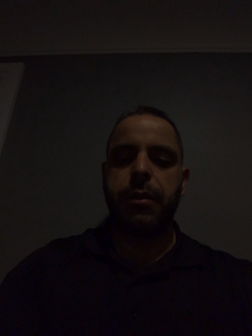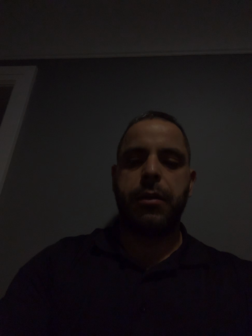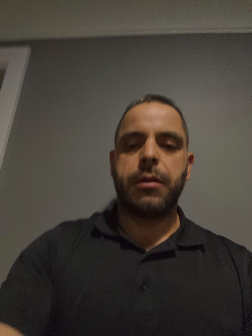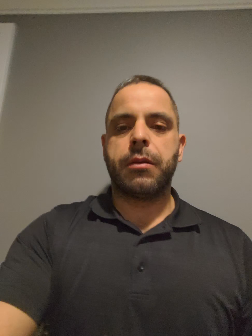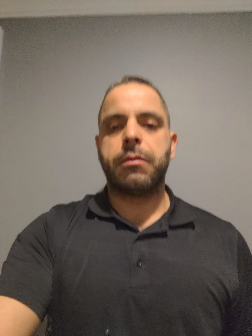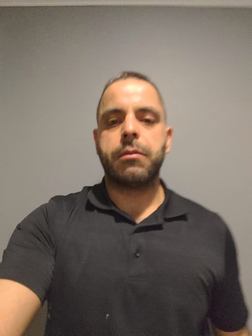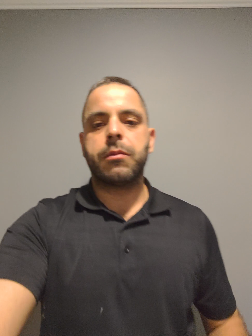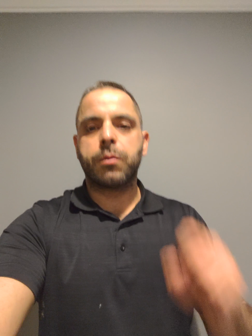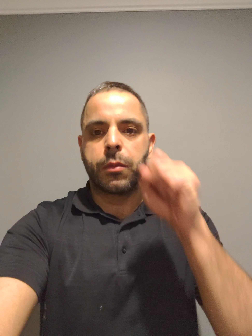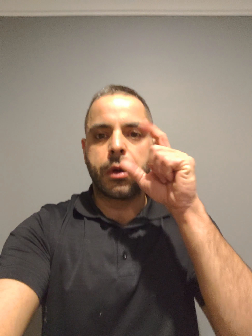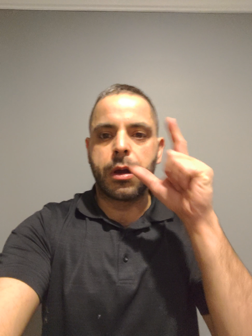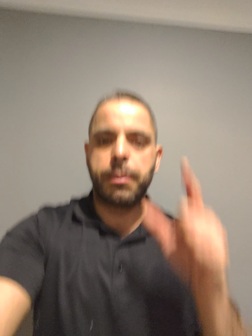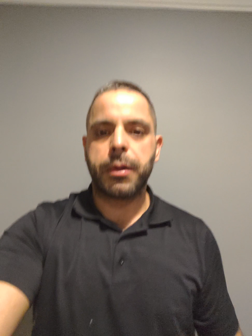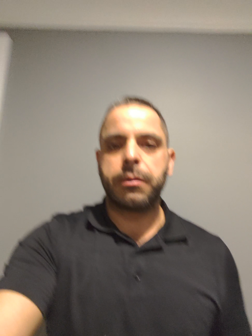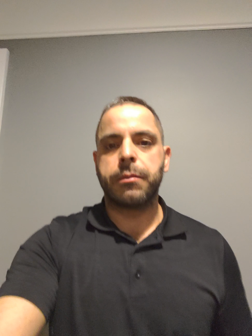awake